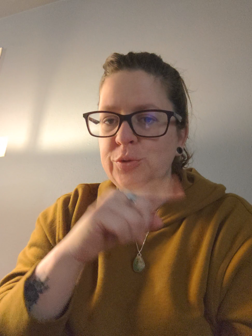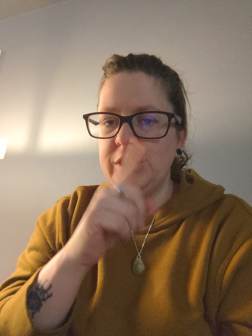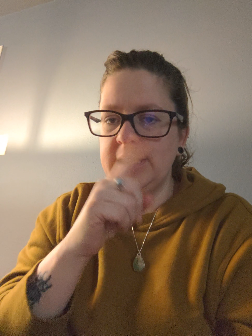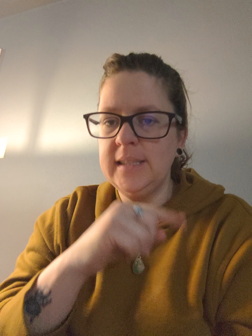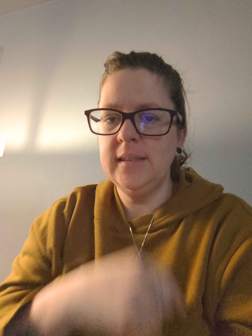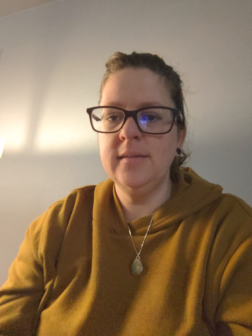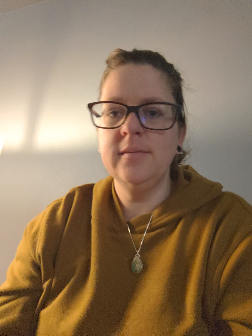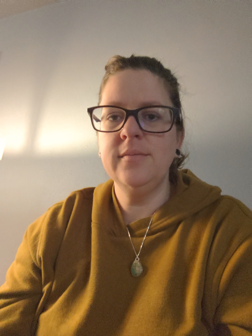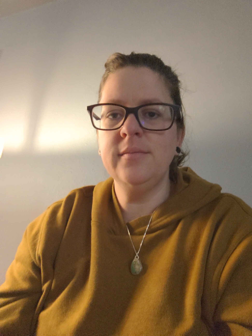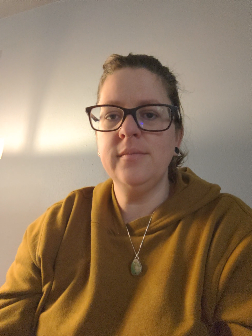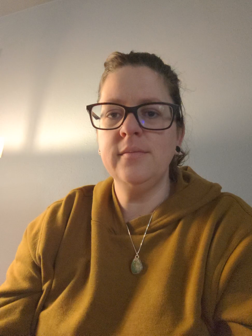pretend